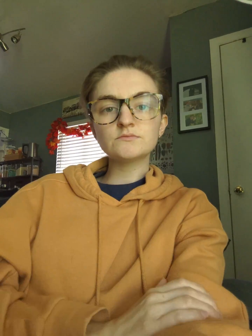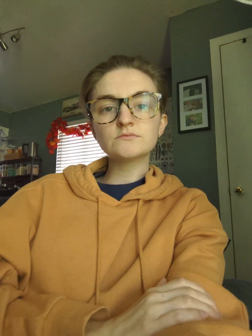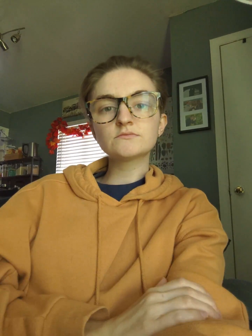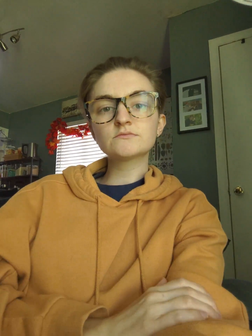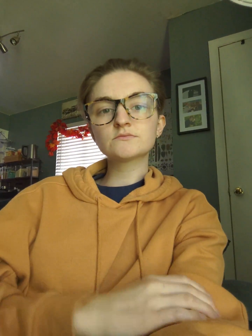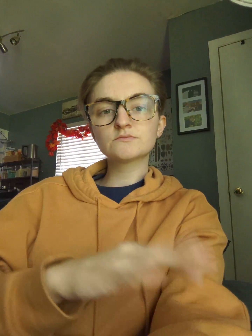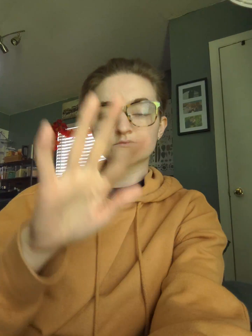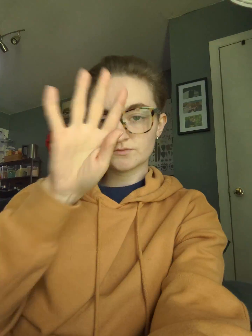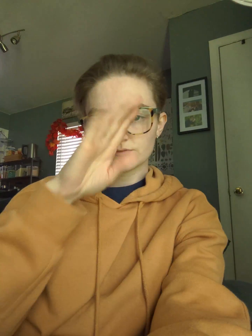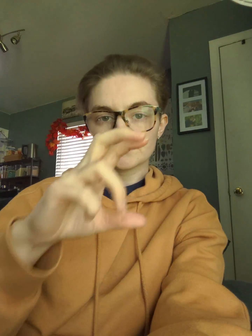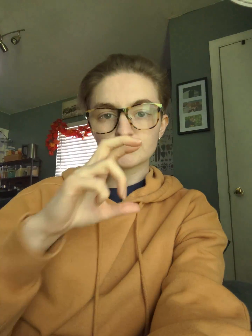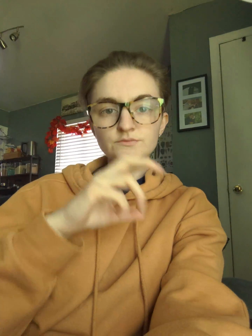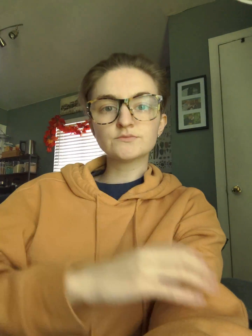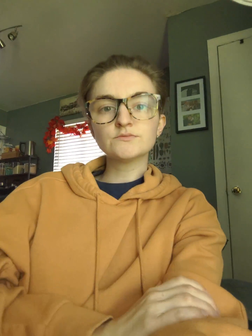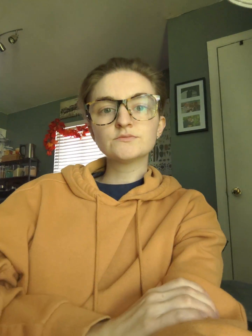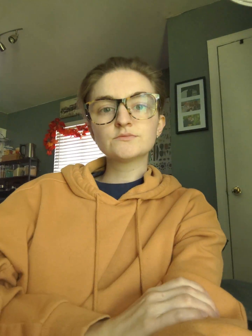fire truck